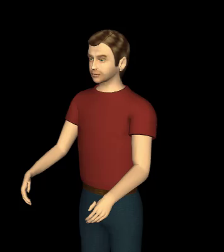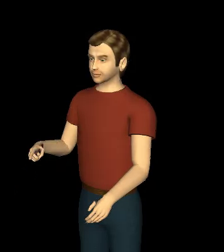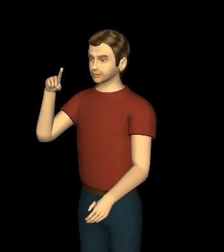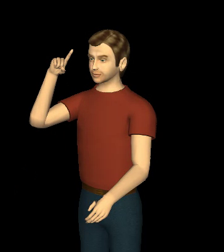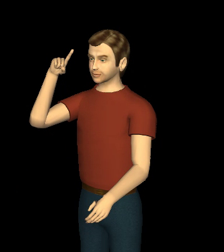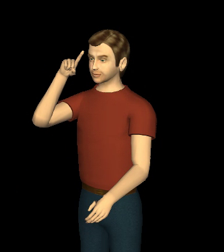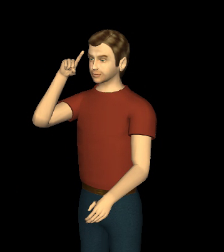لماذا